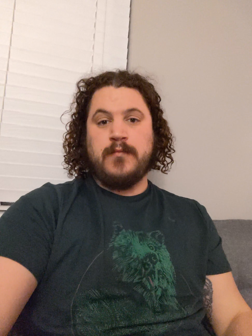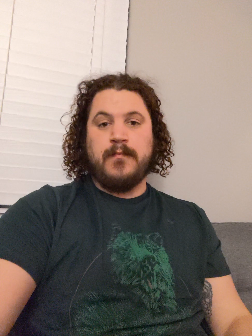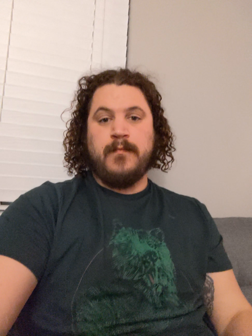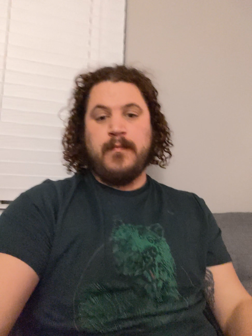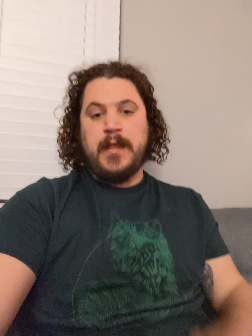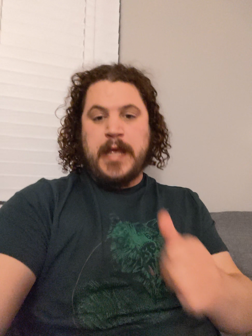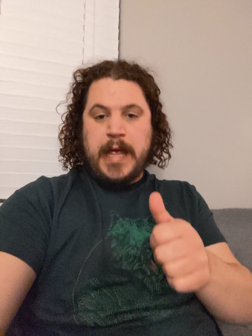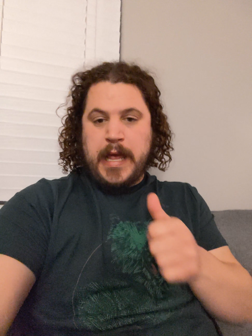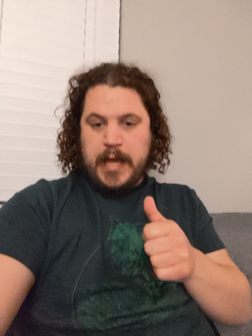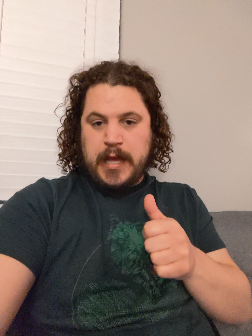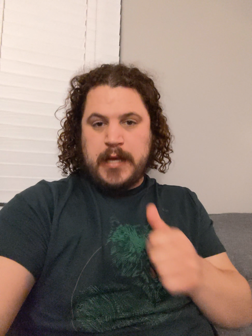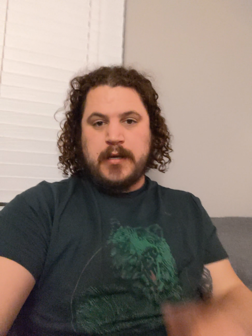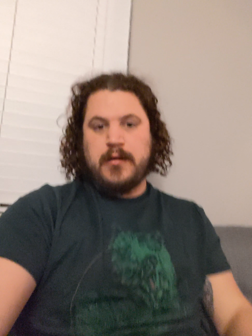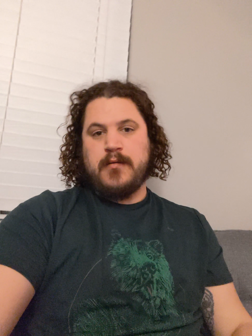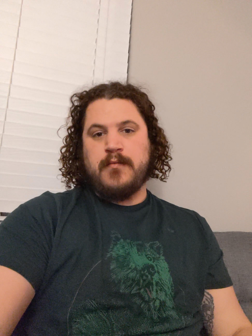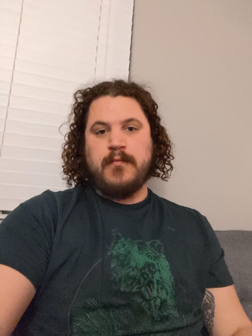hide